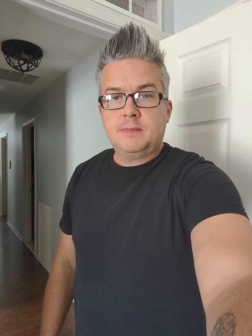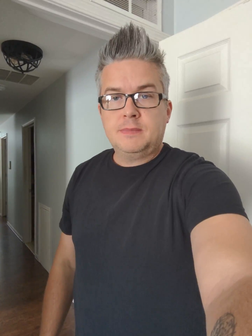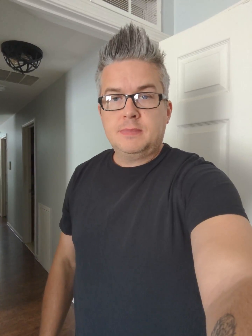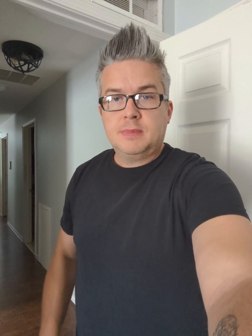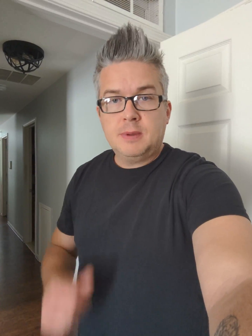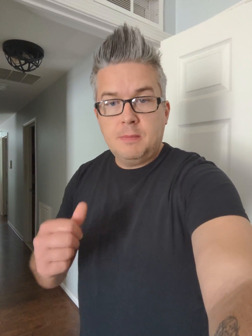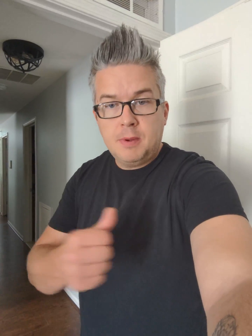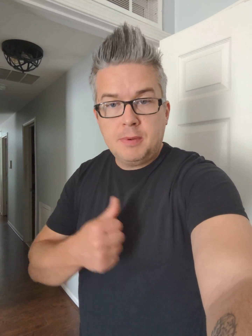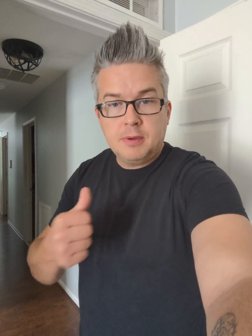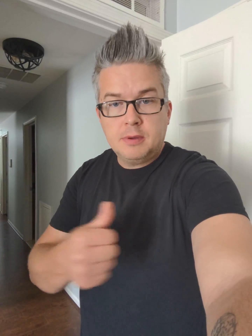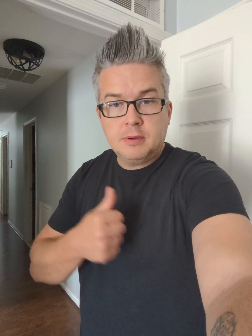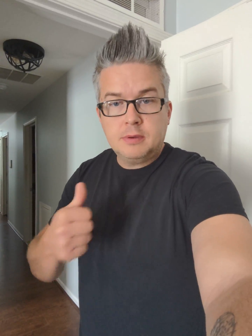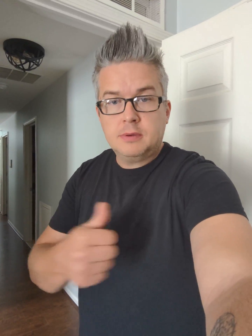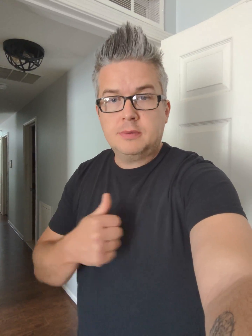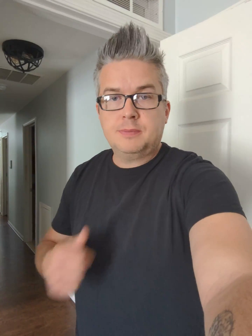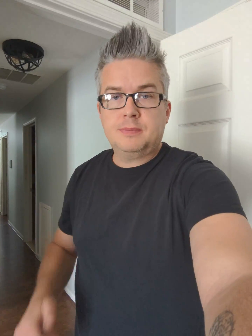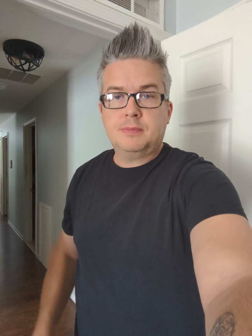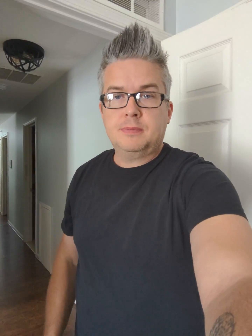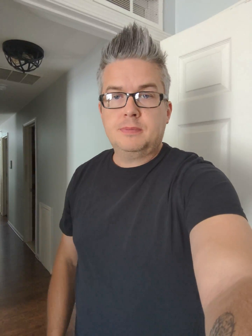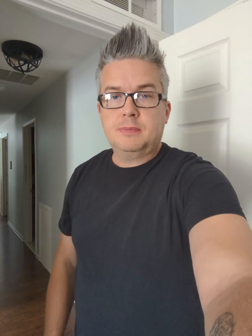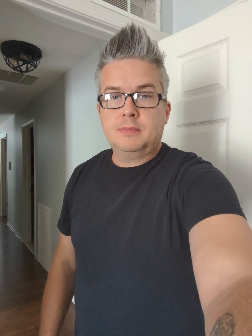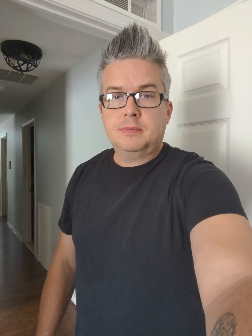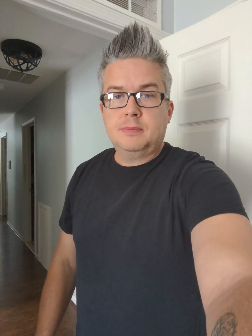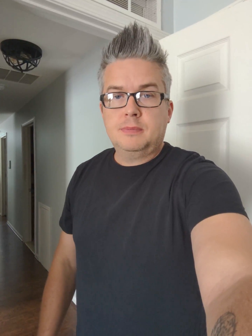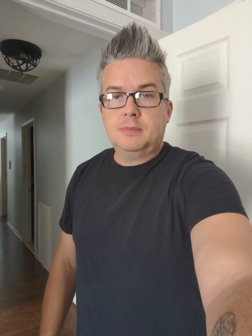basement